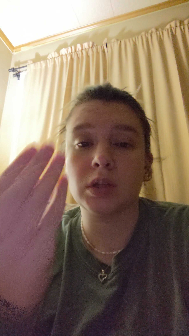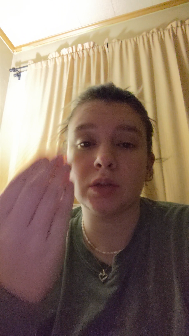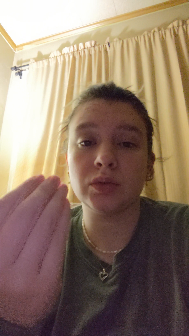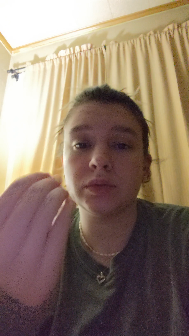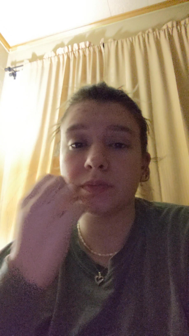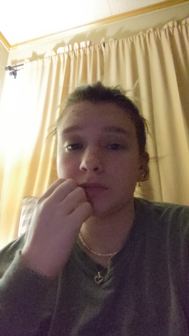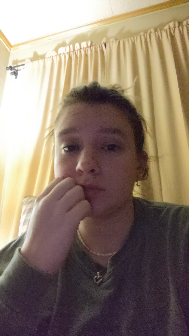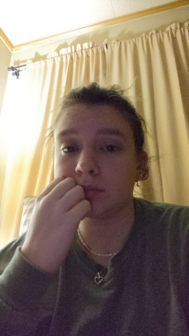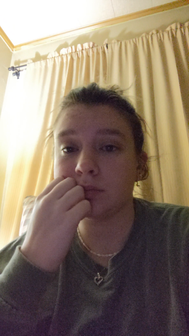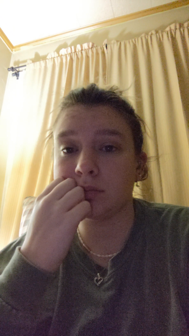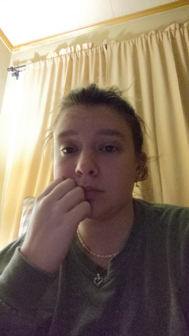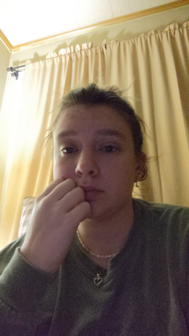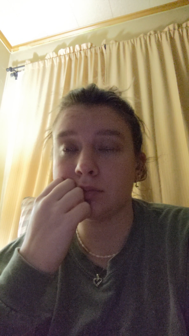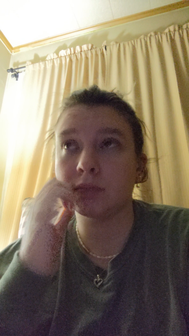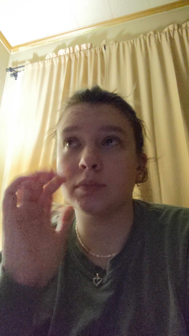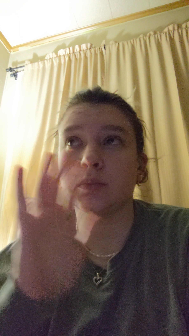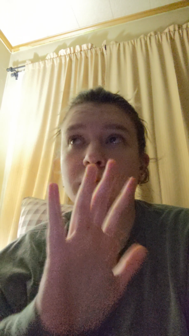push